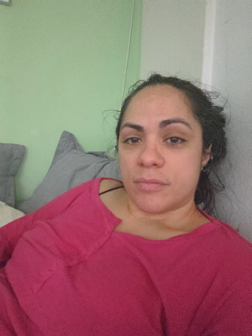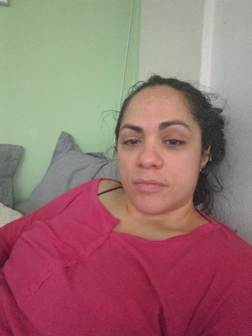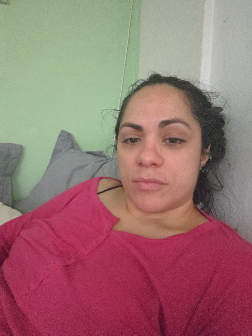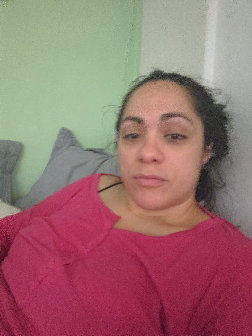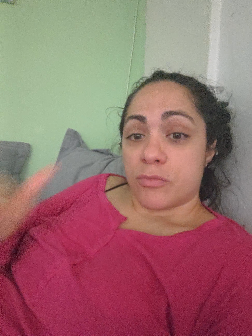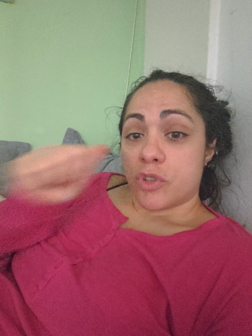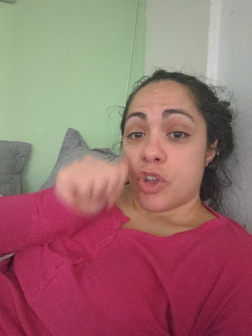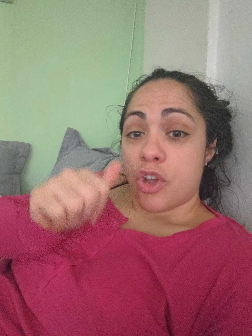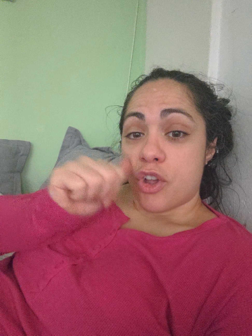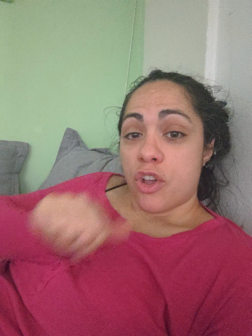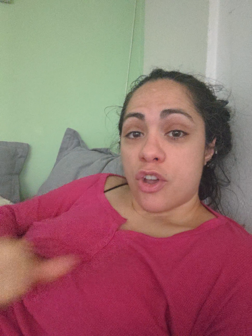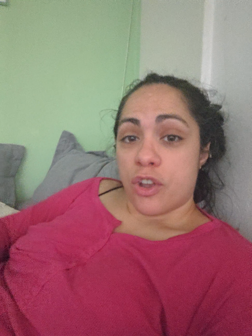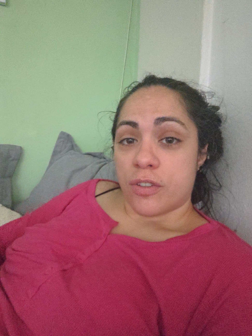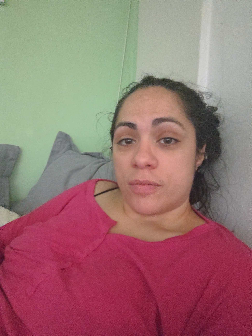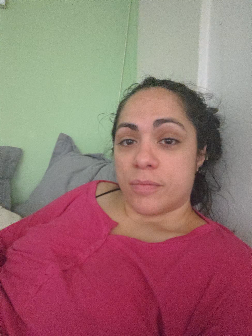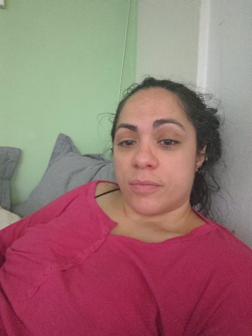girl